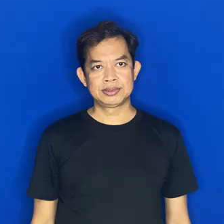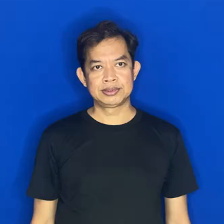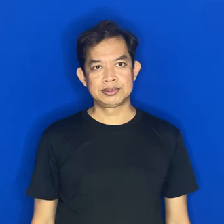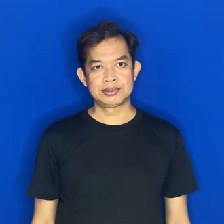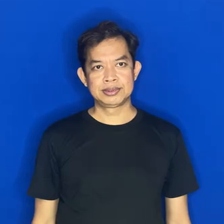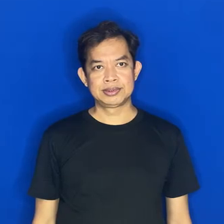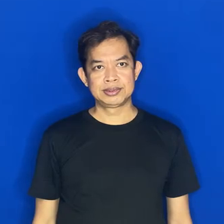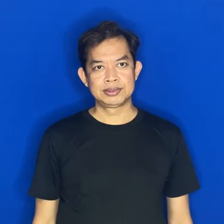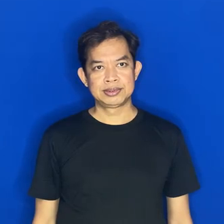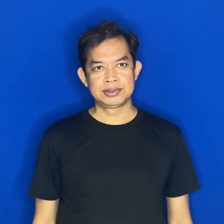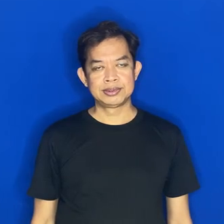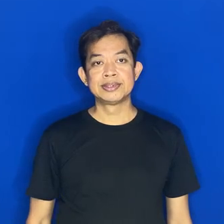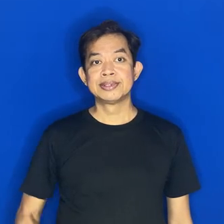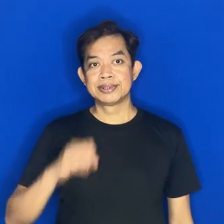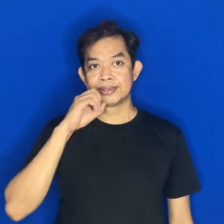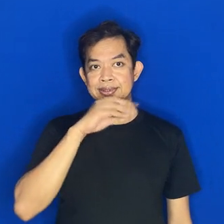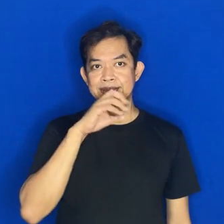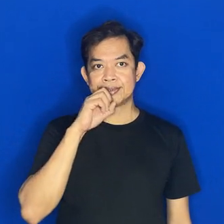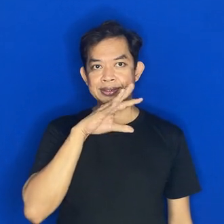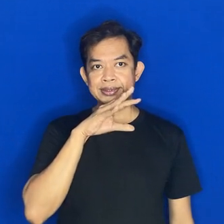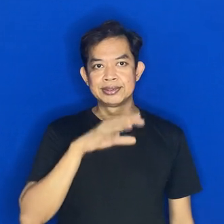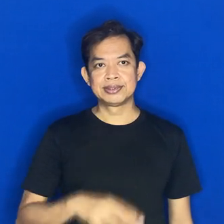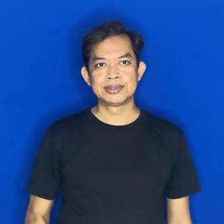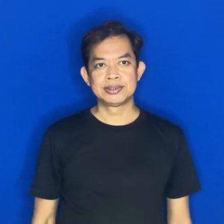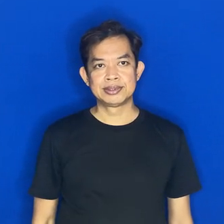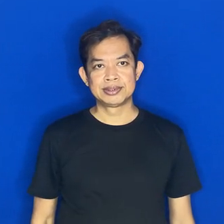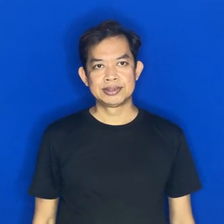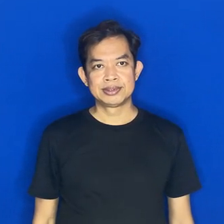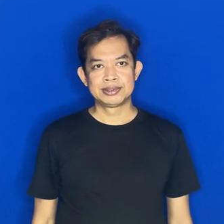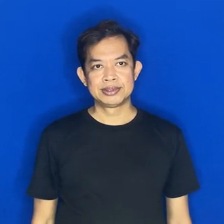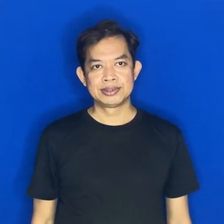grandmother